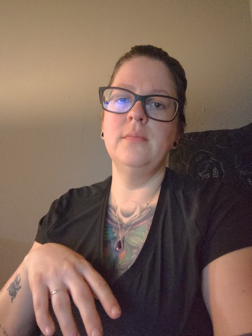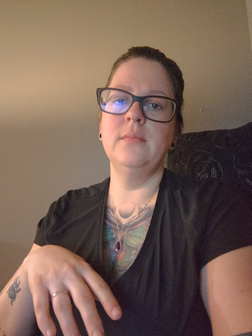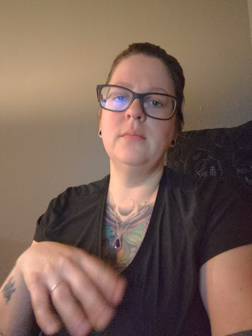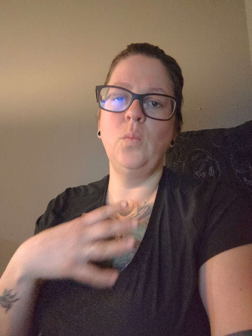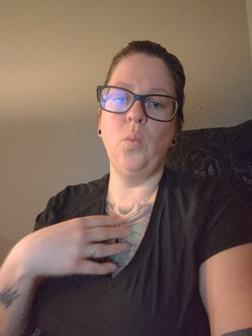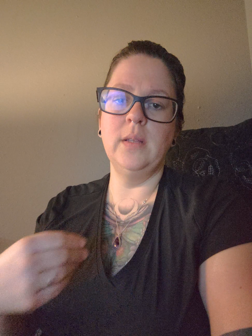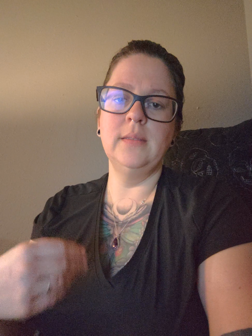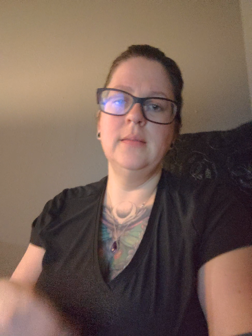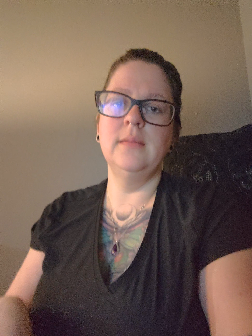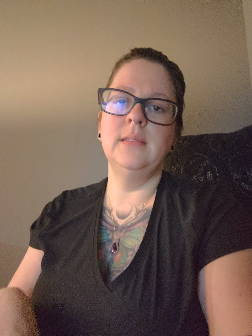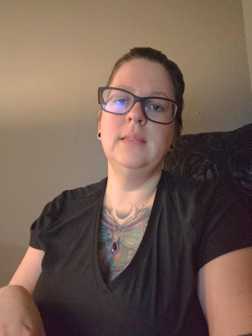white